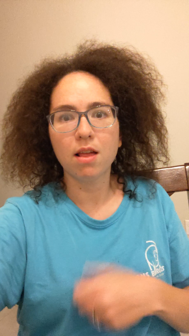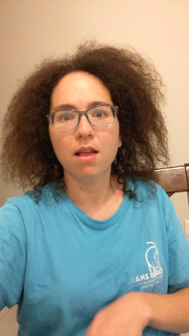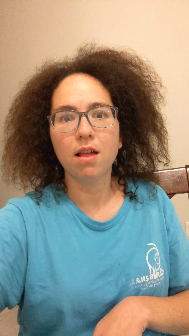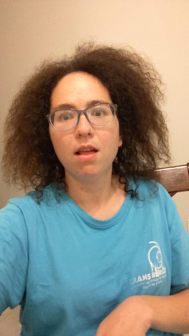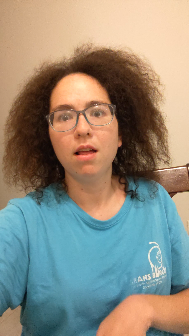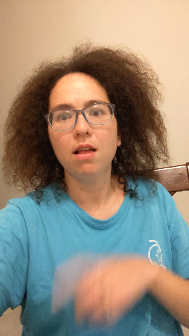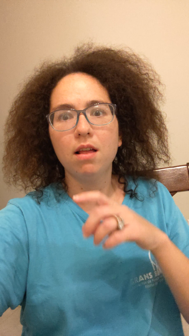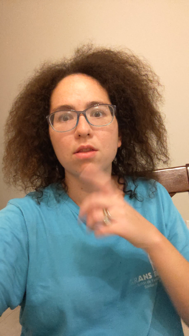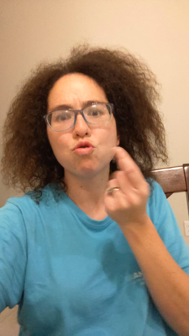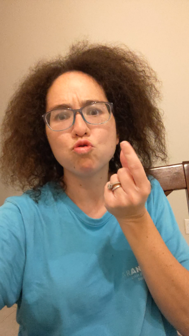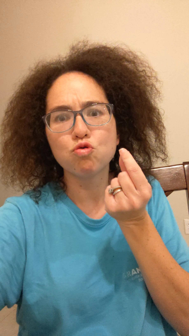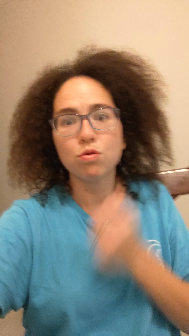do